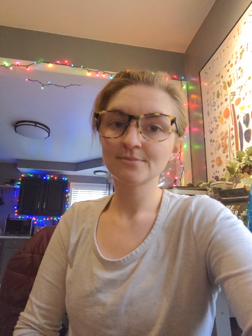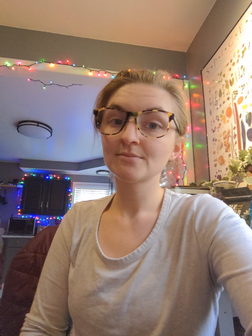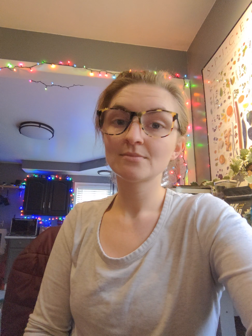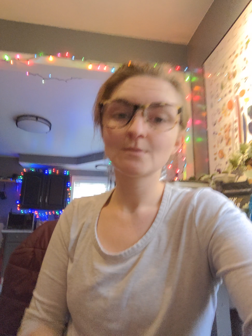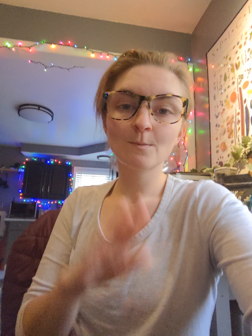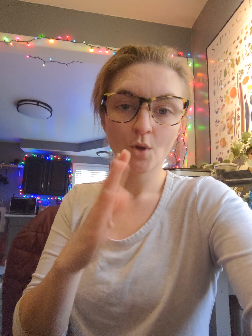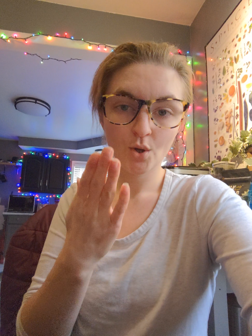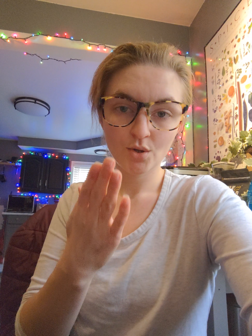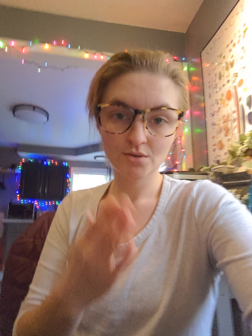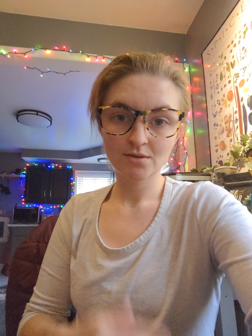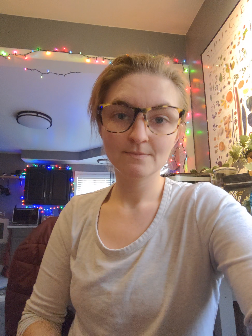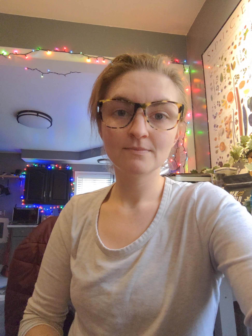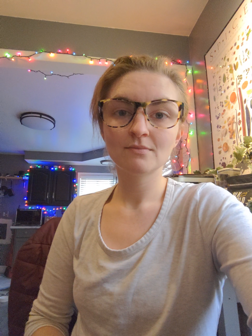book